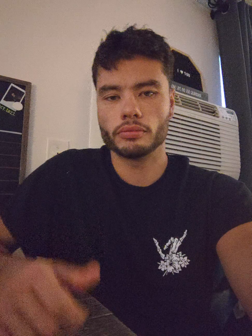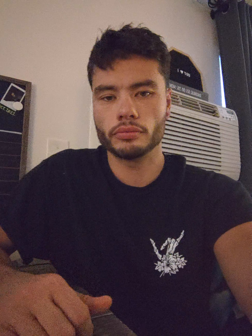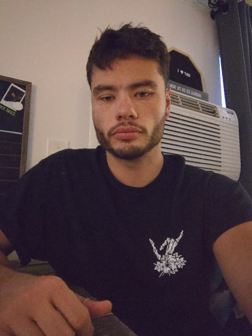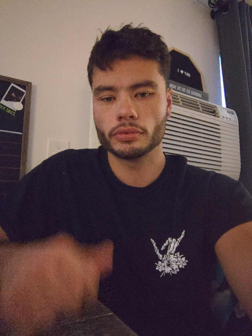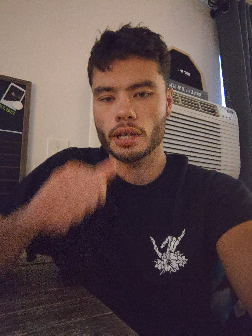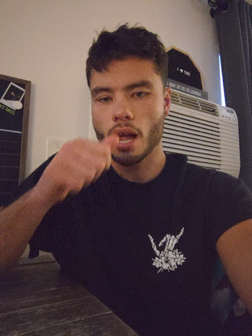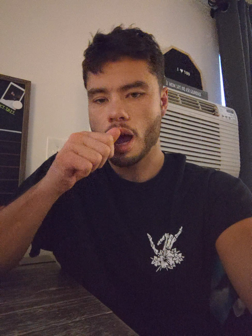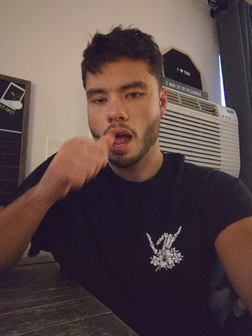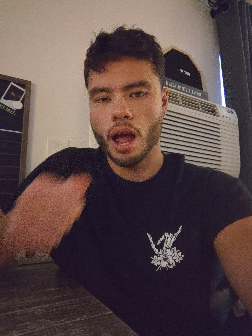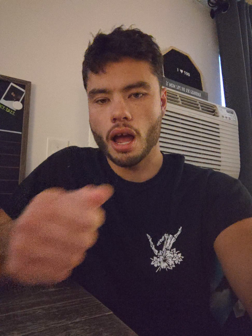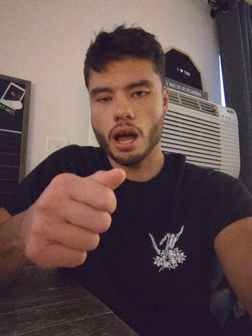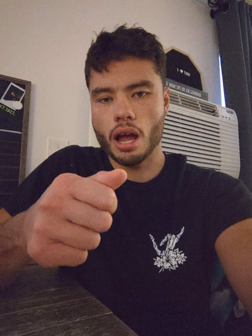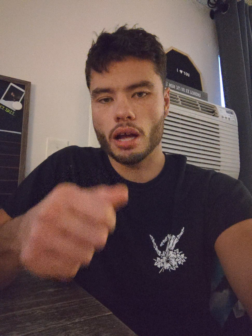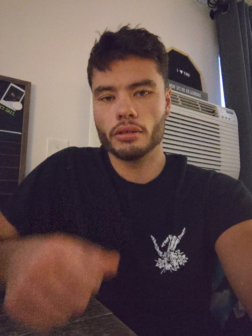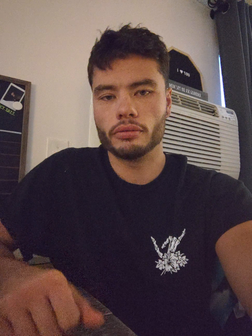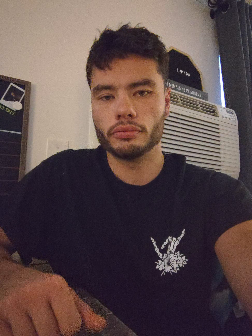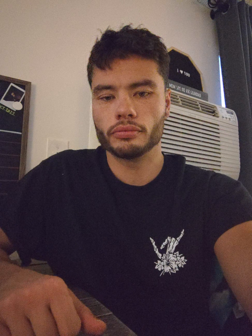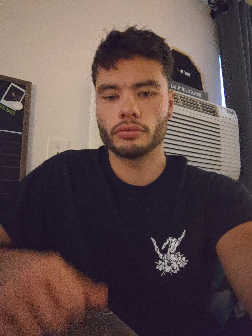hide